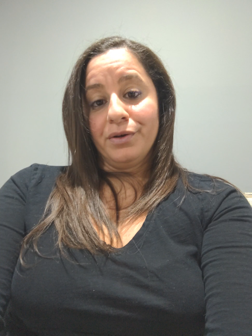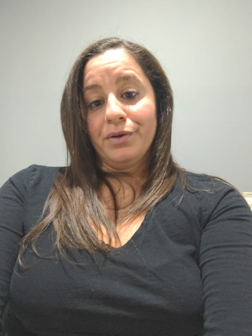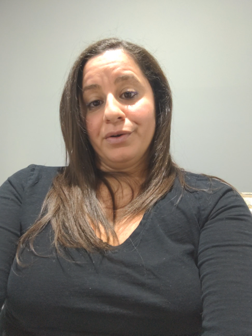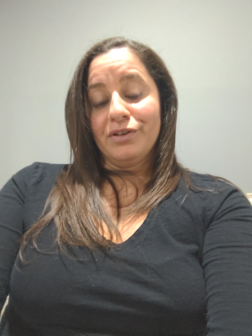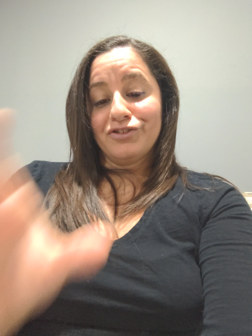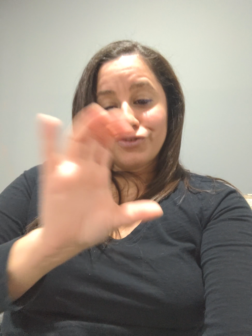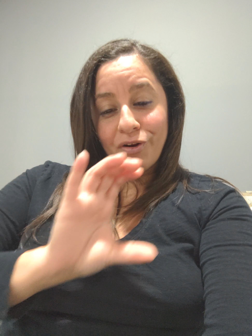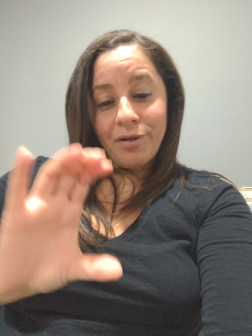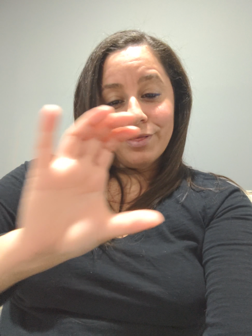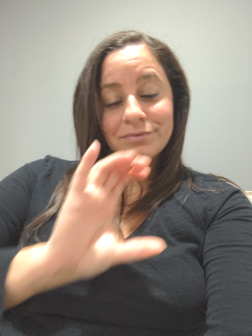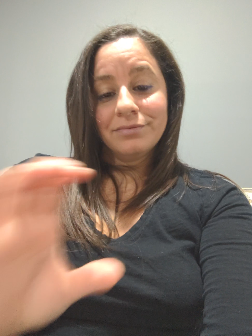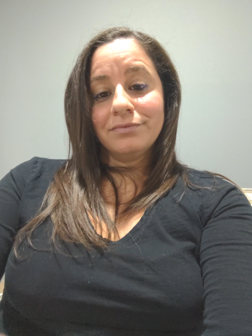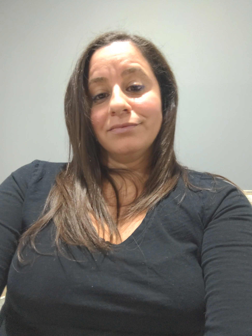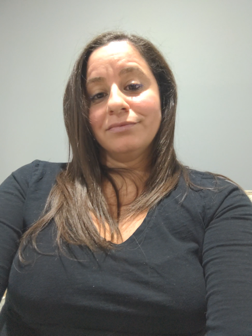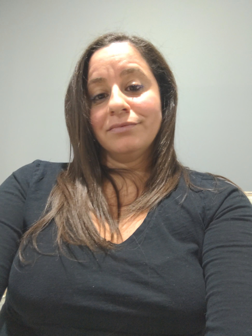chocolate